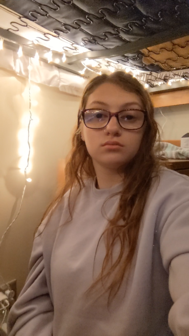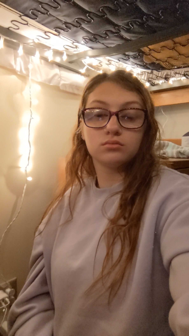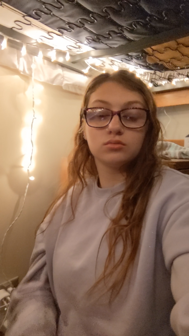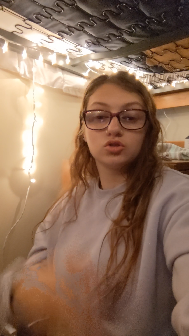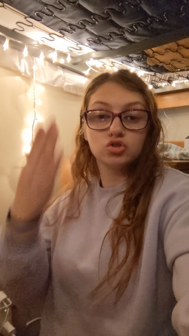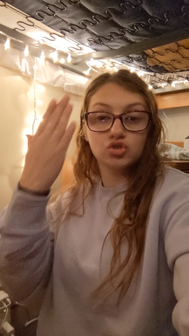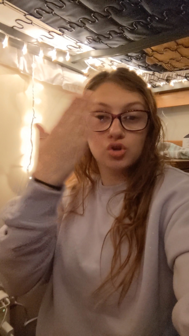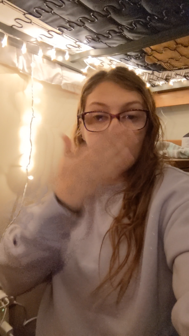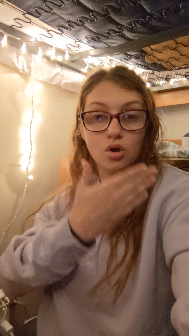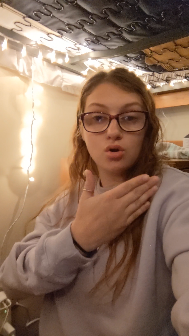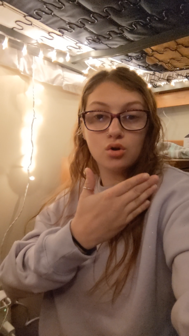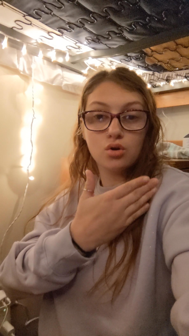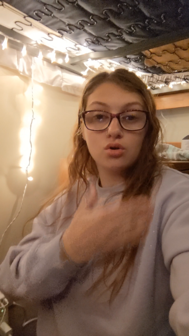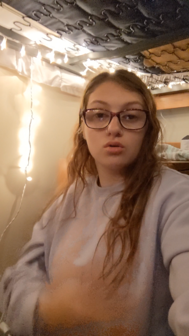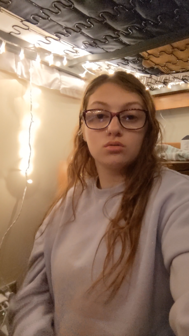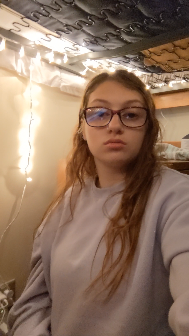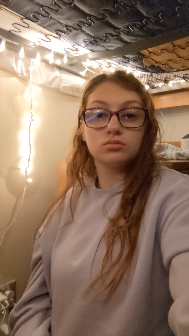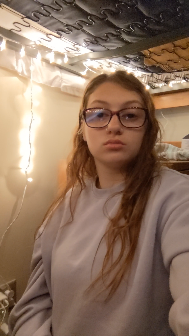dark